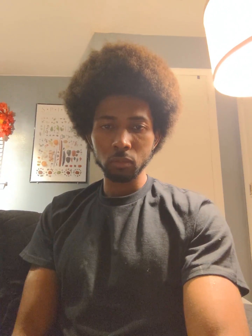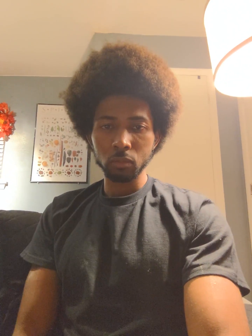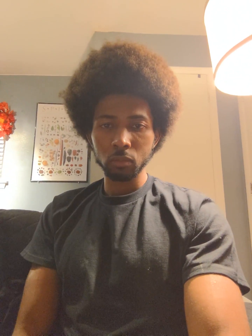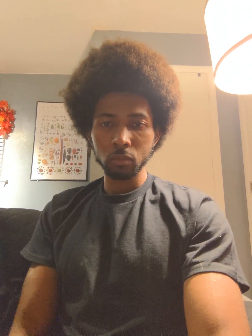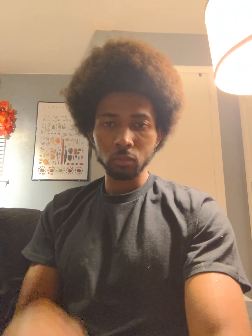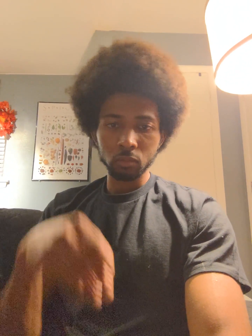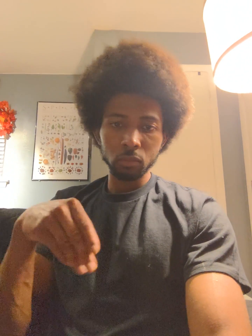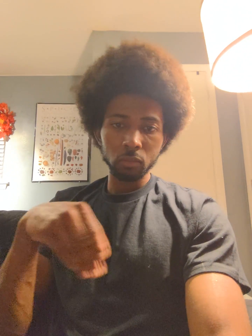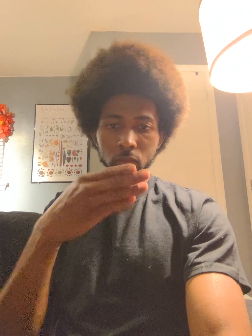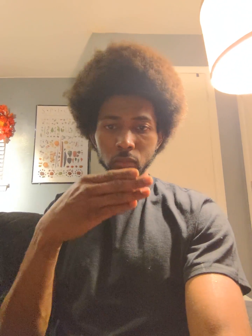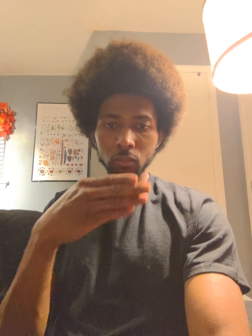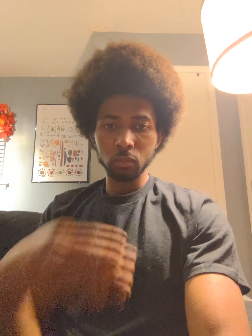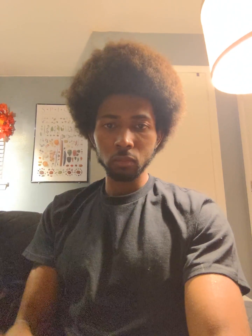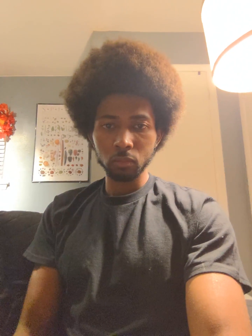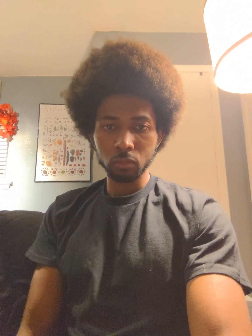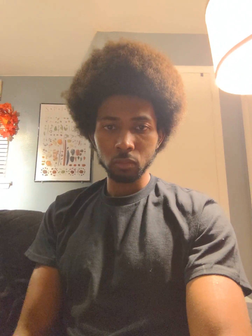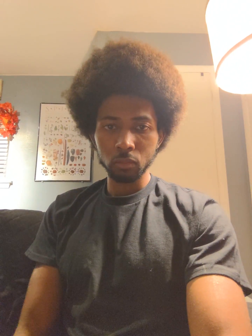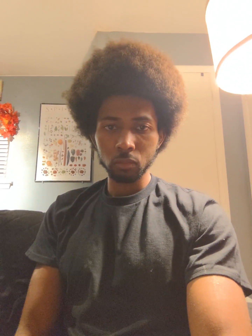kick